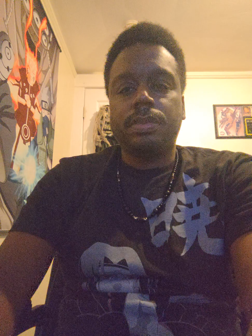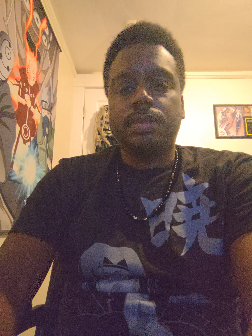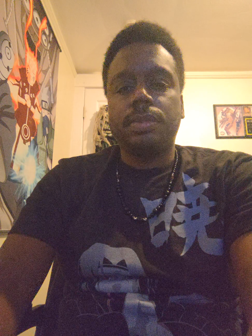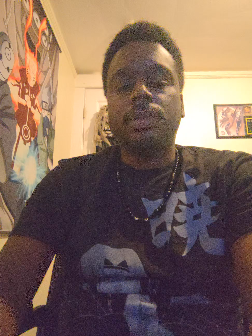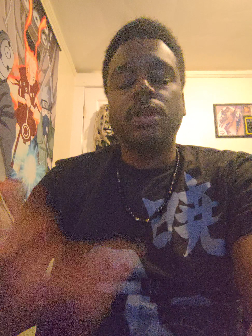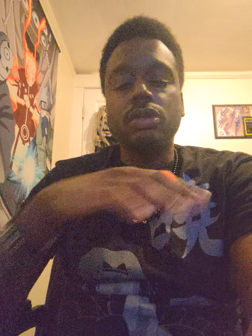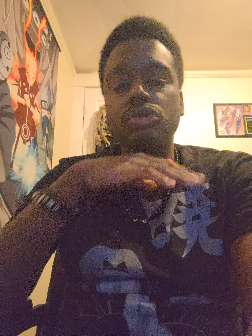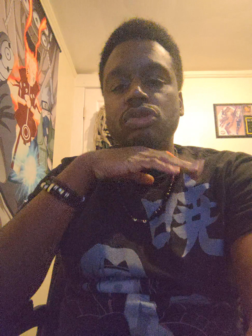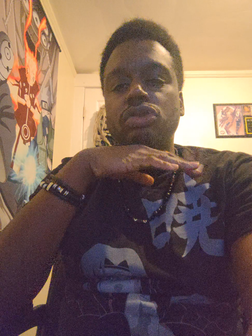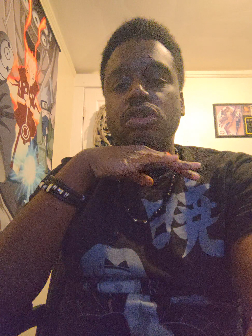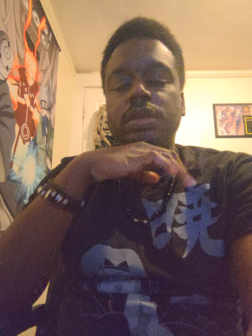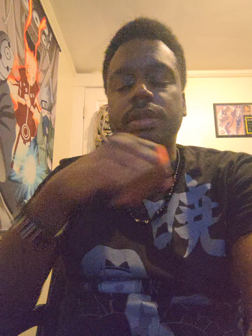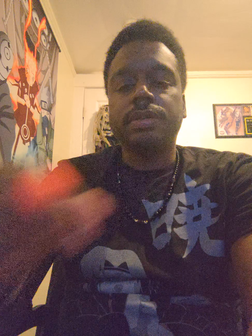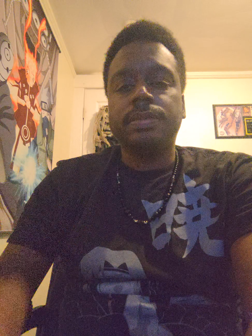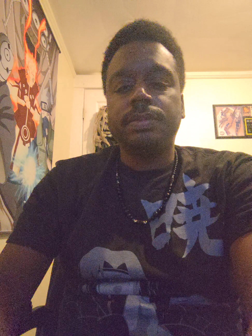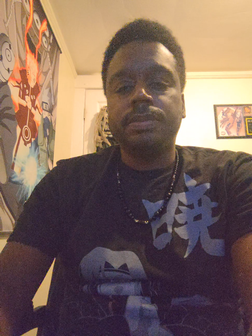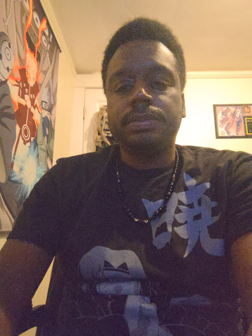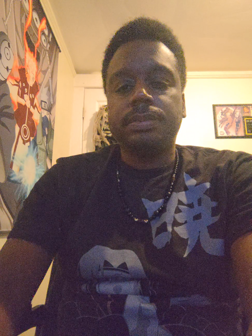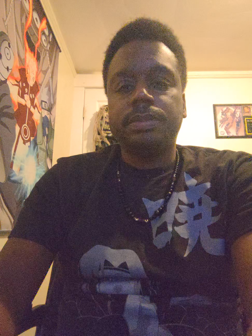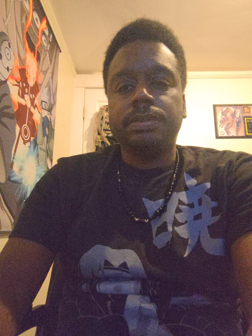dirty